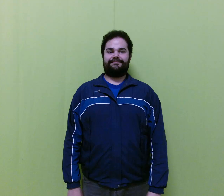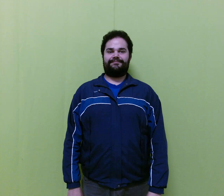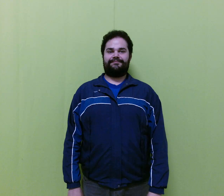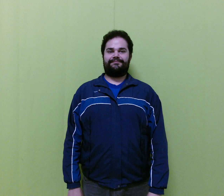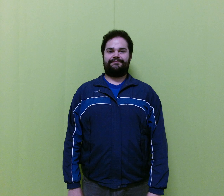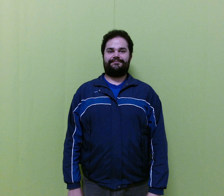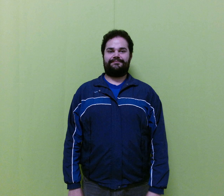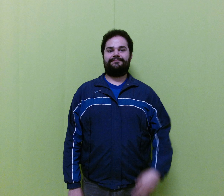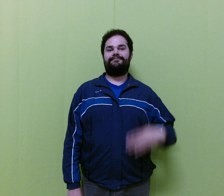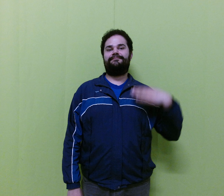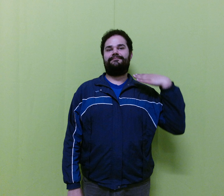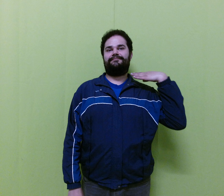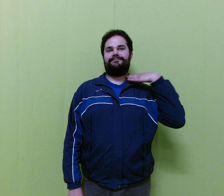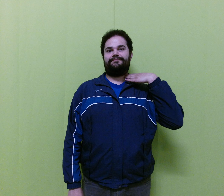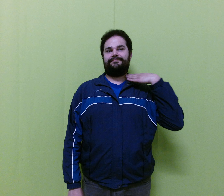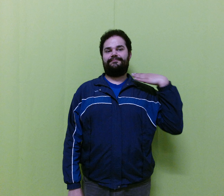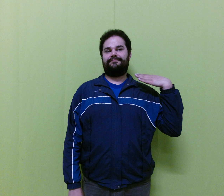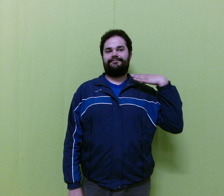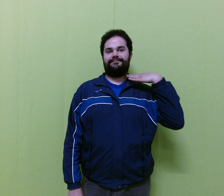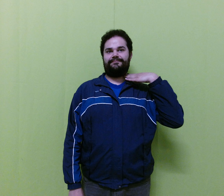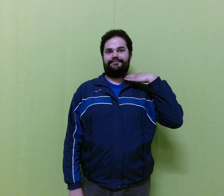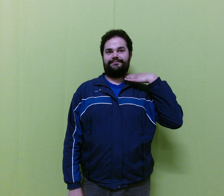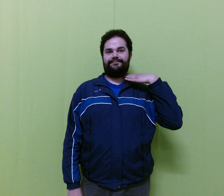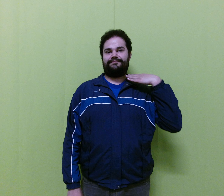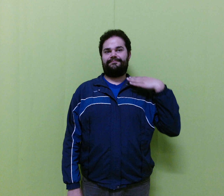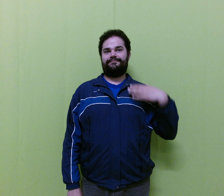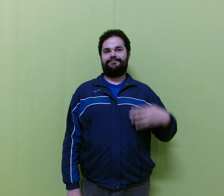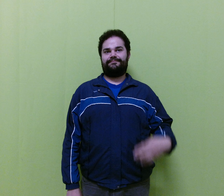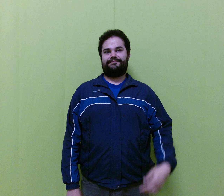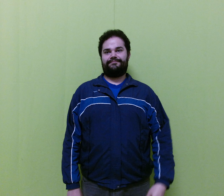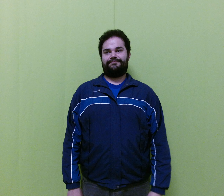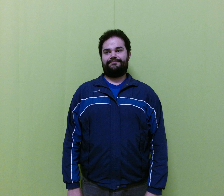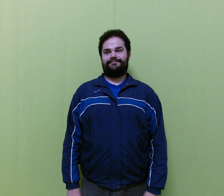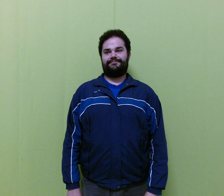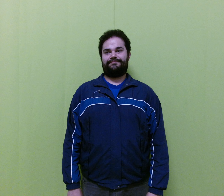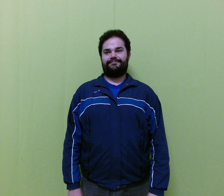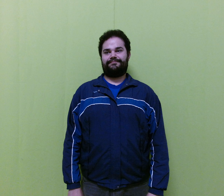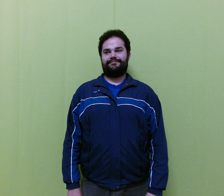banco